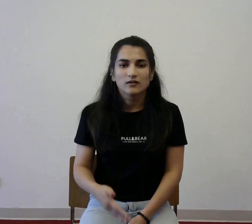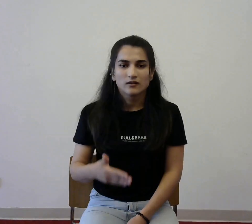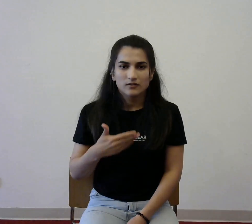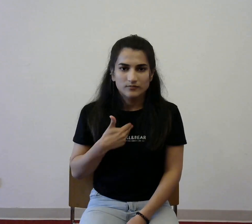mən